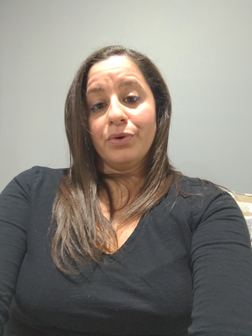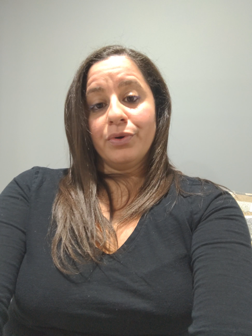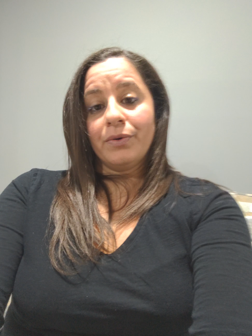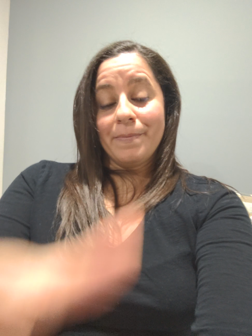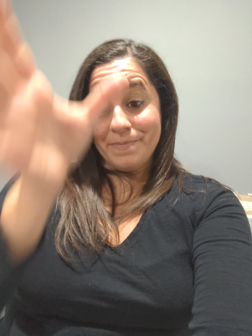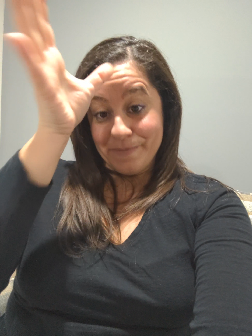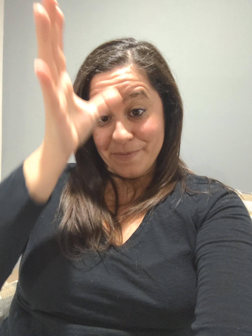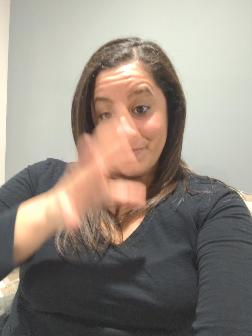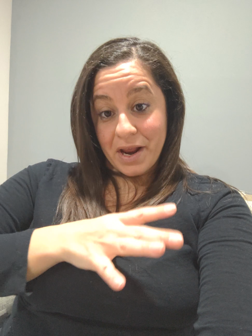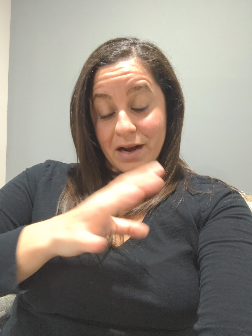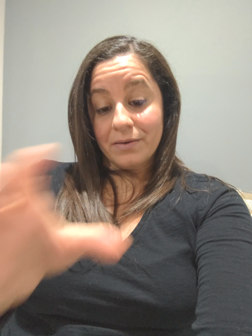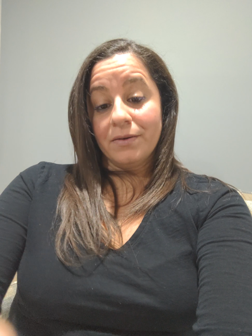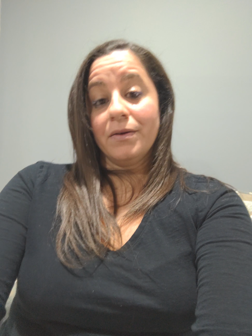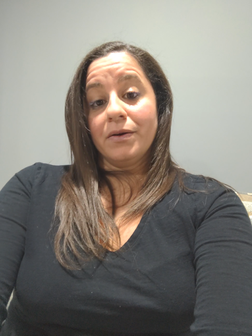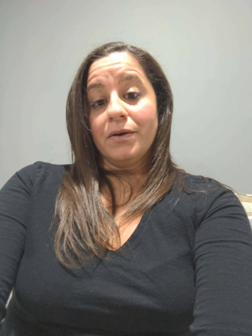man